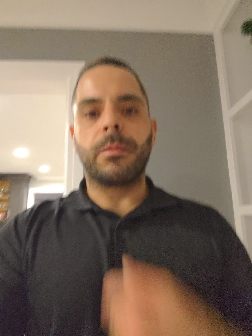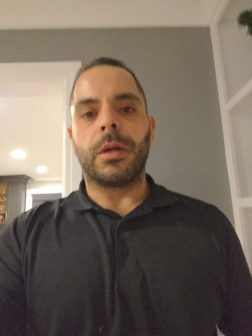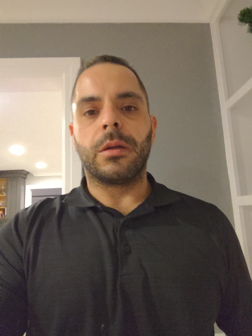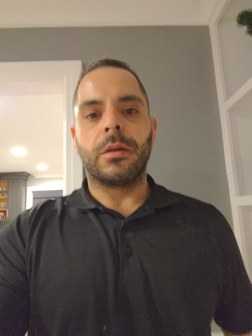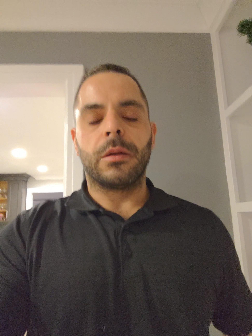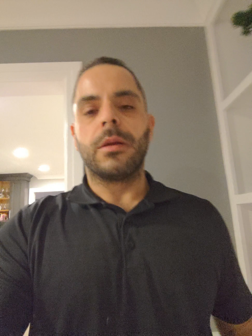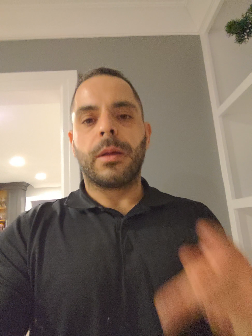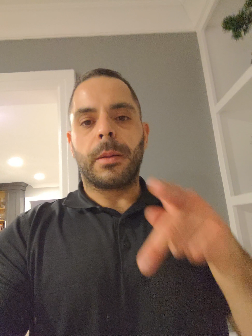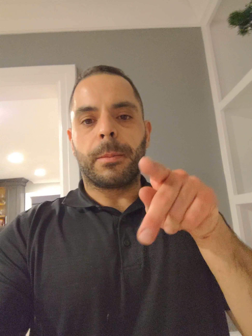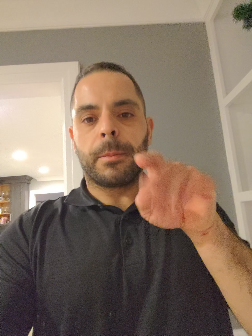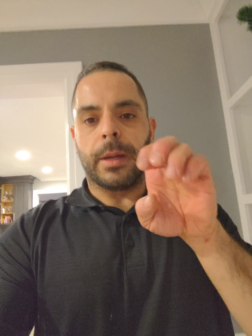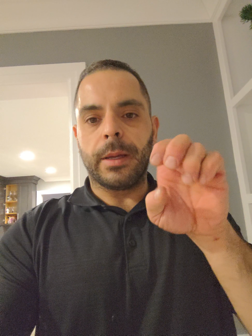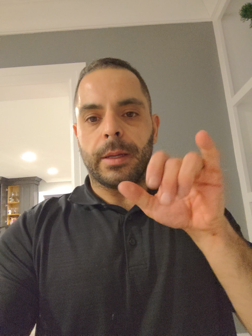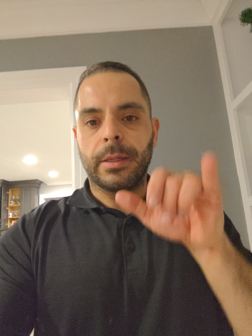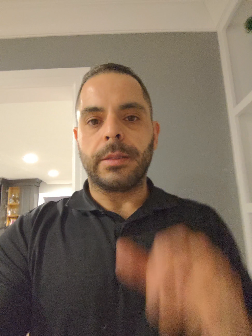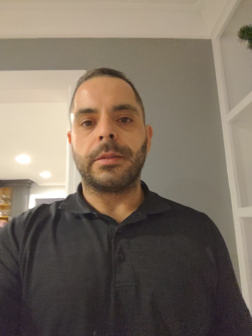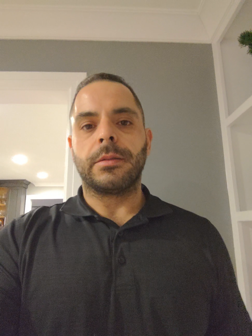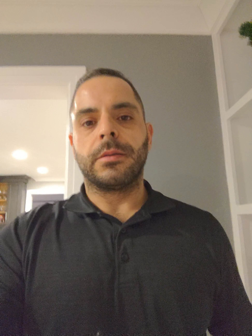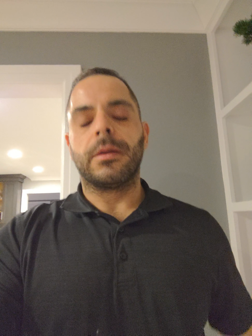penny